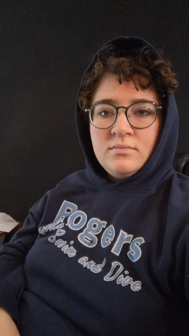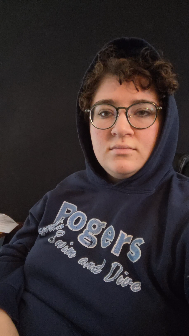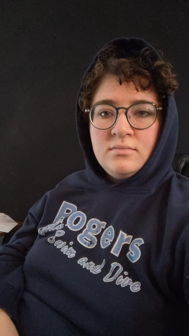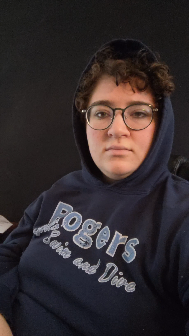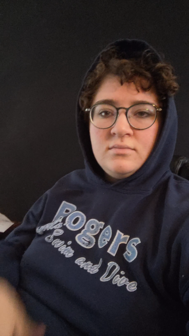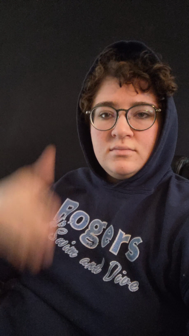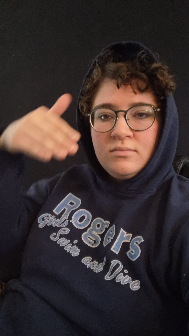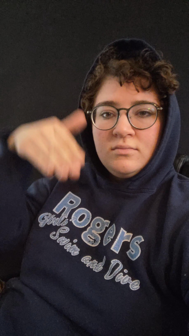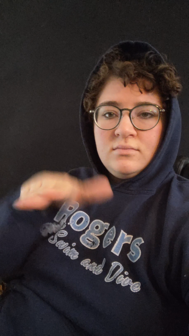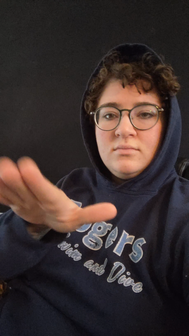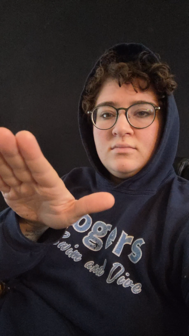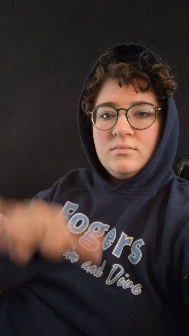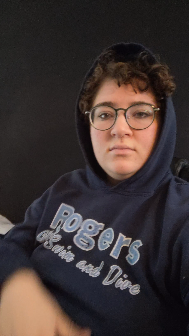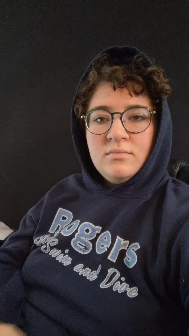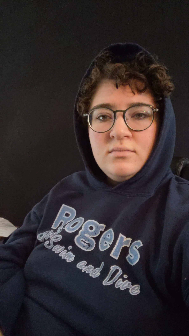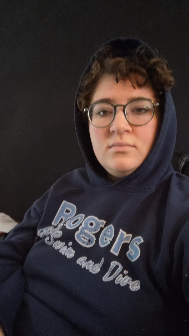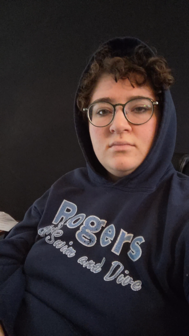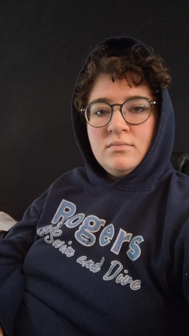enter